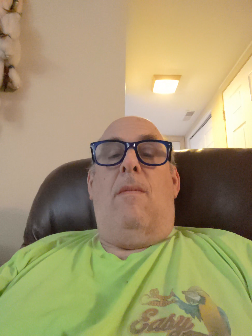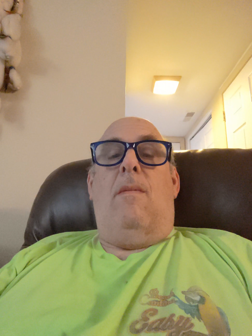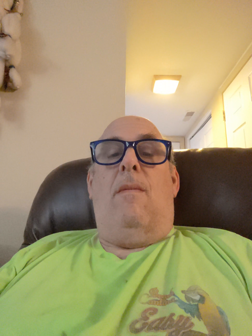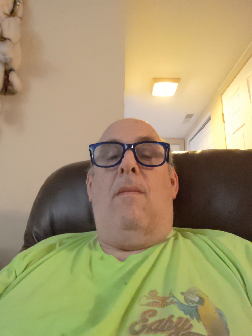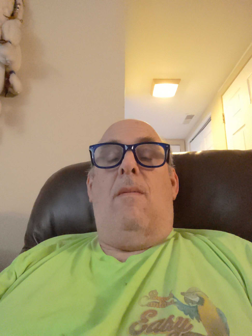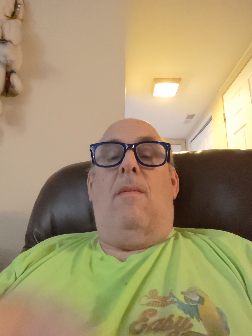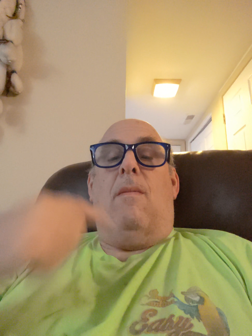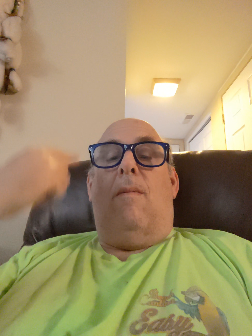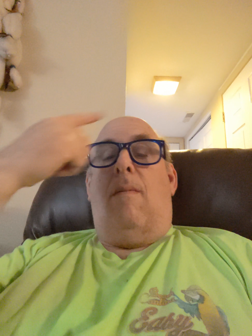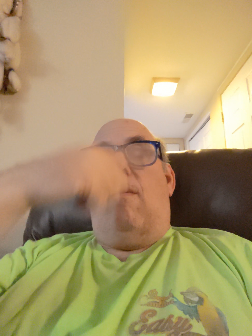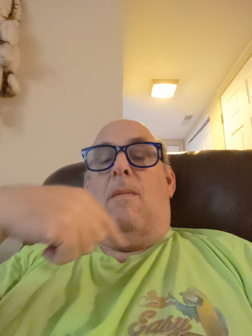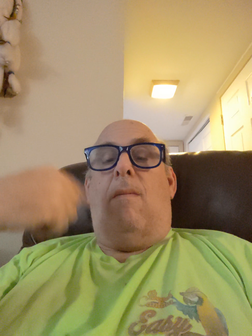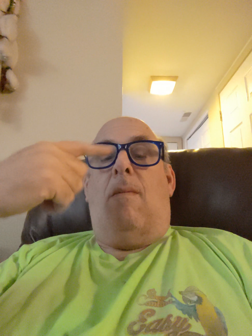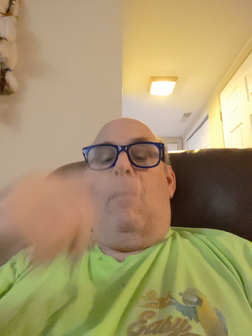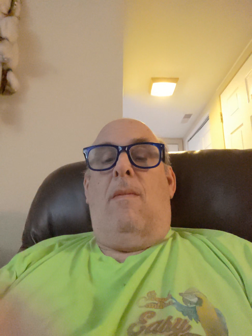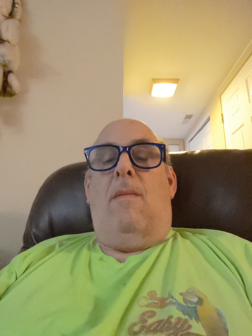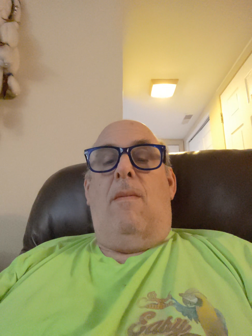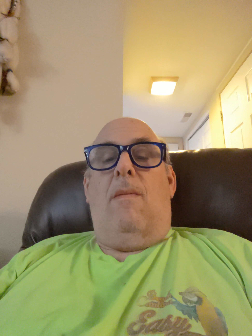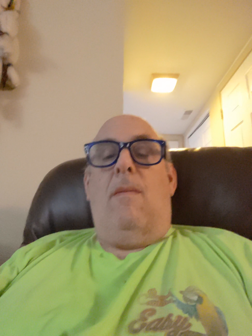face